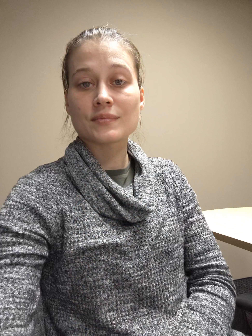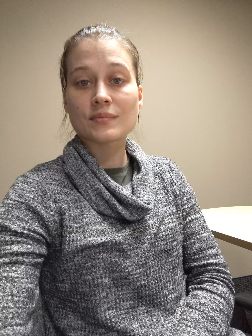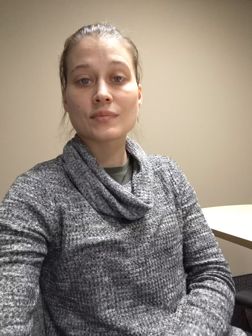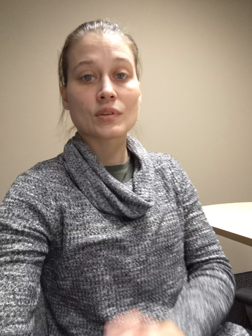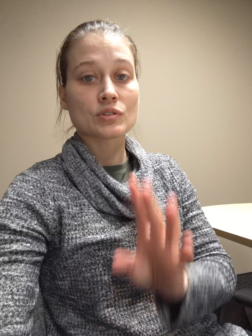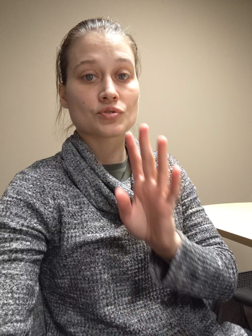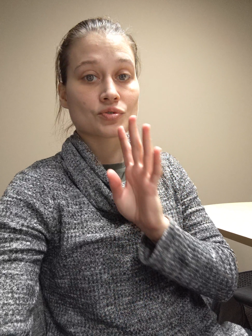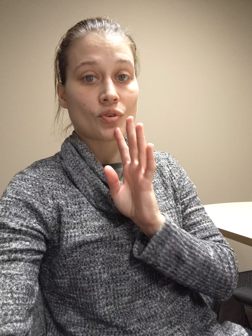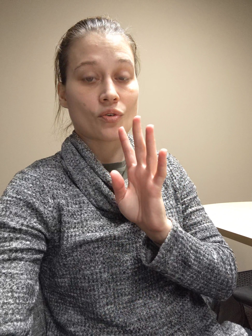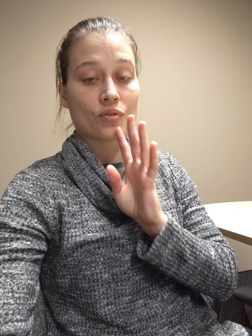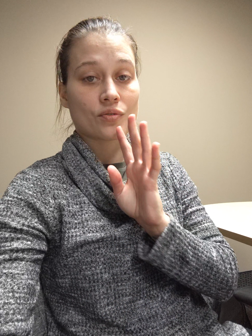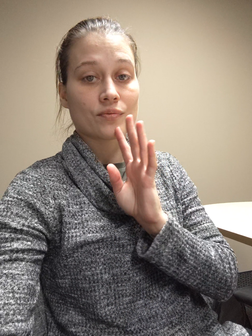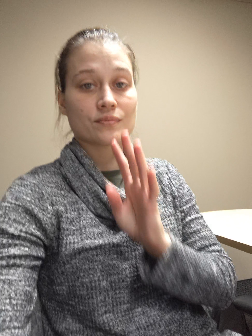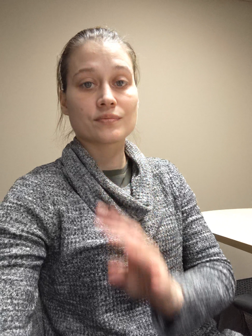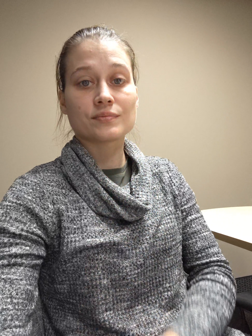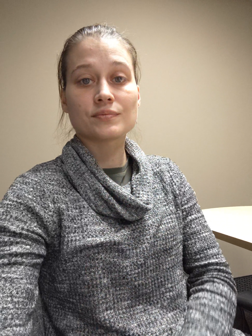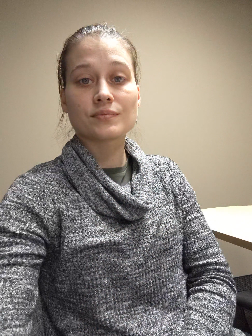talk